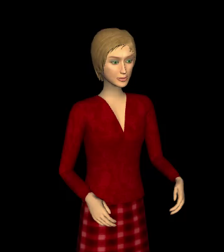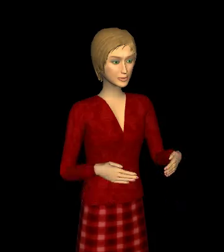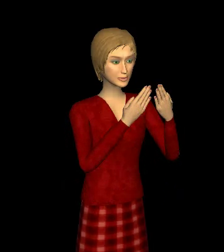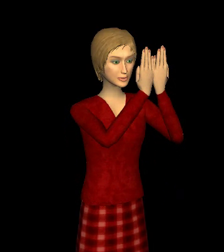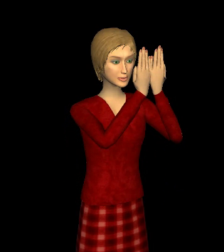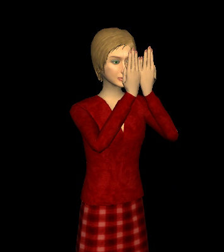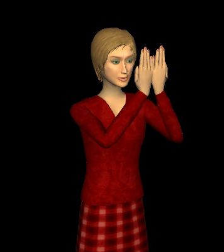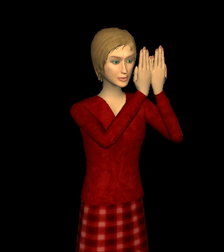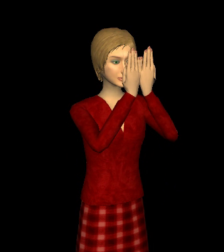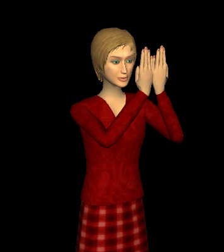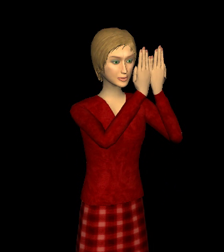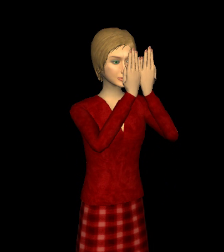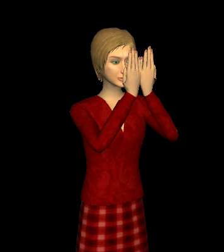يدرس